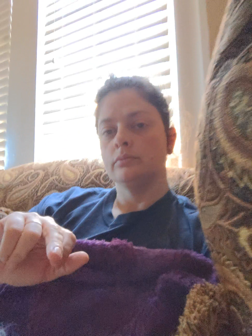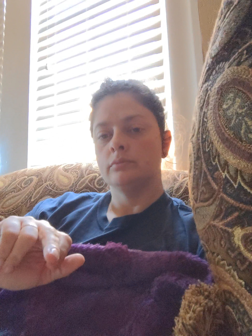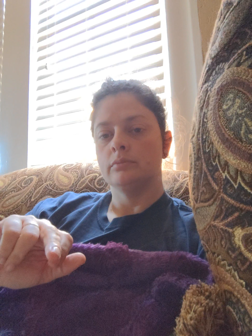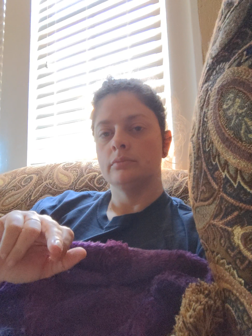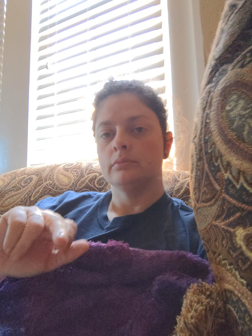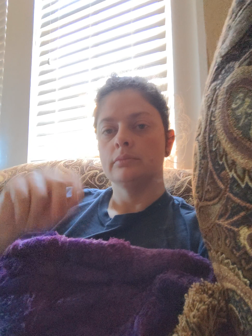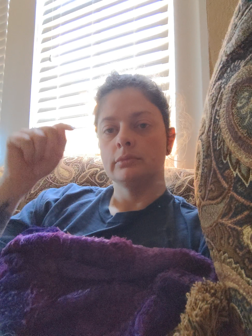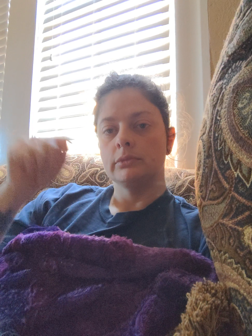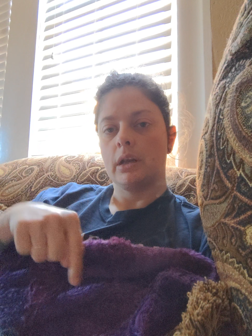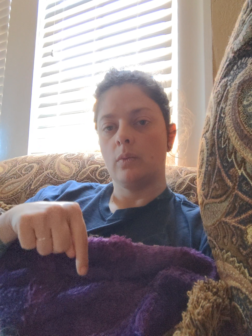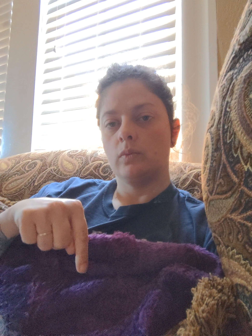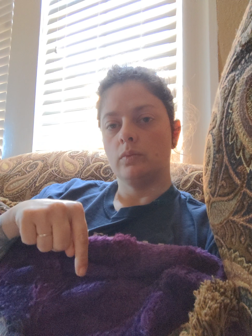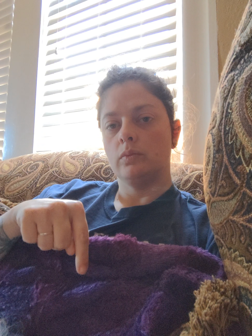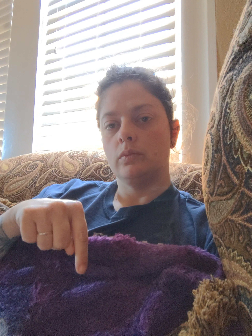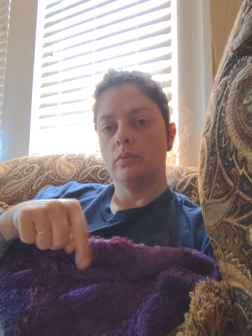down